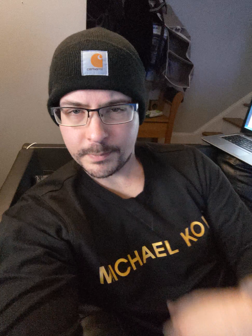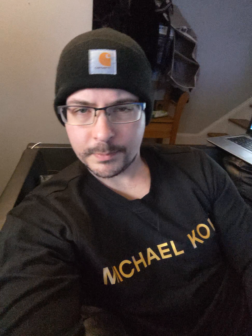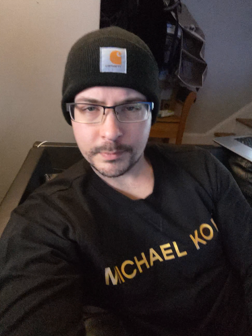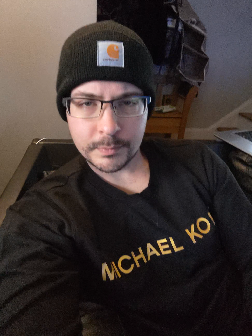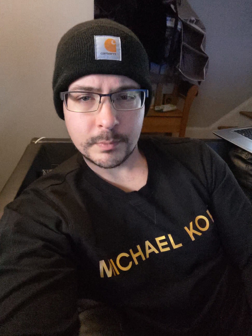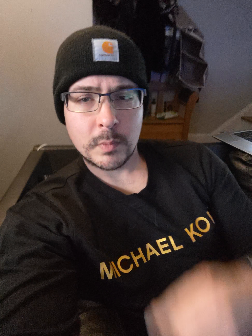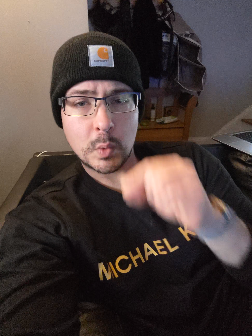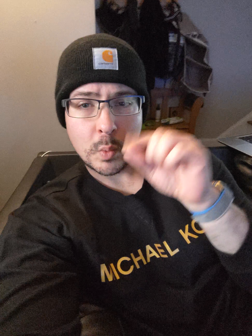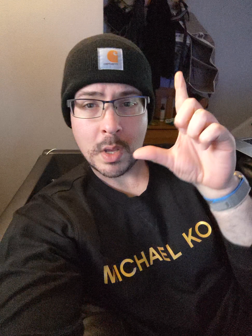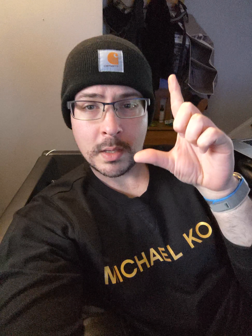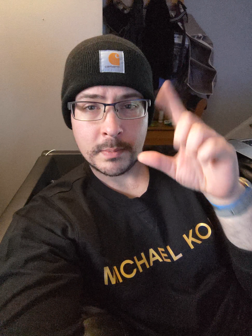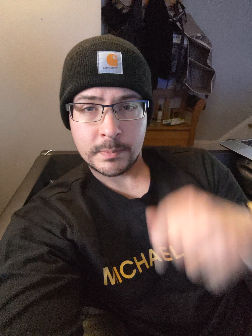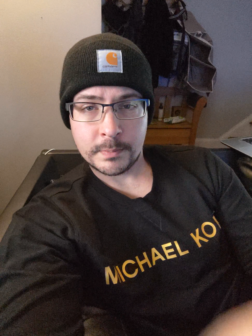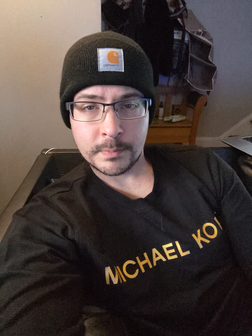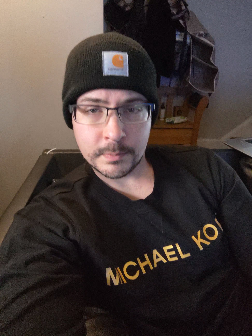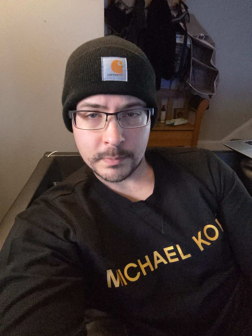wake